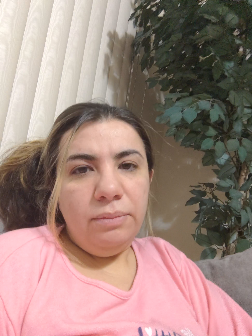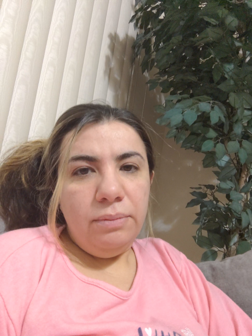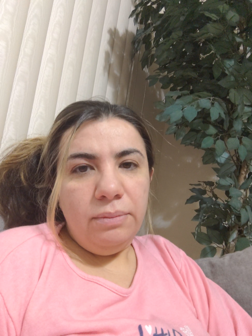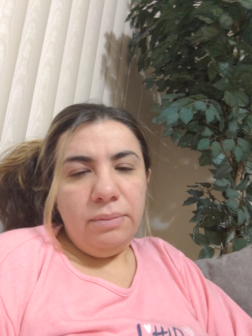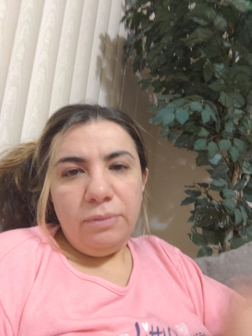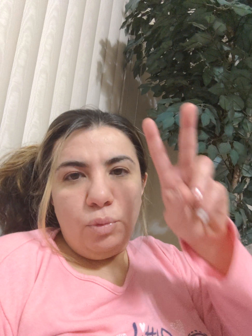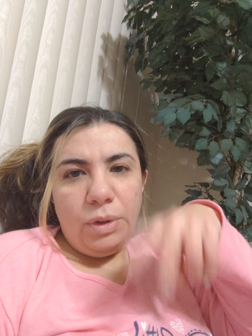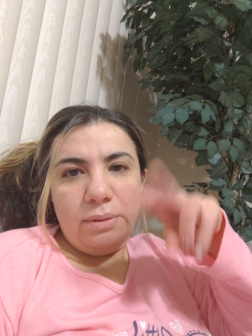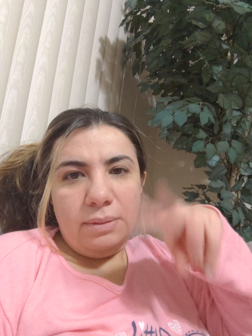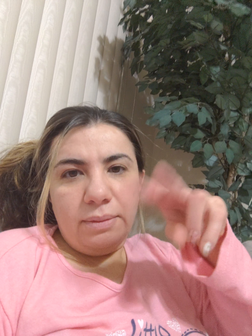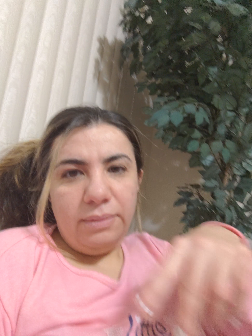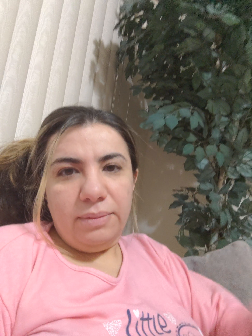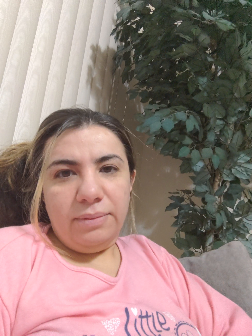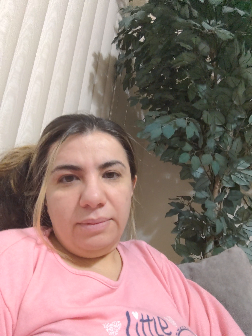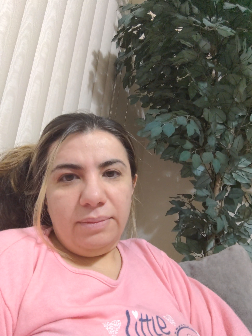read